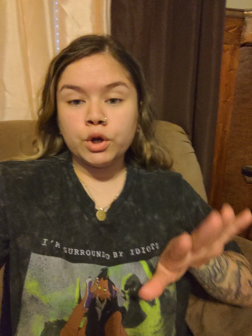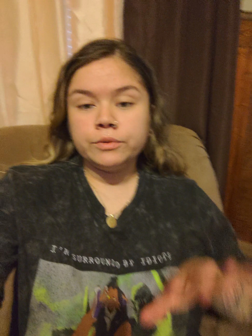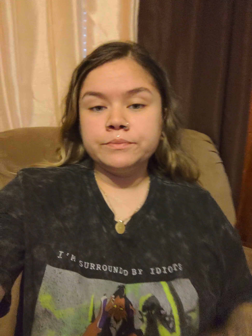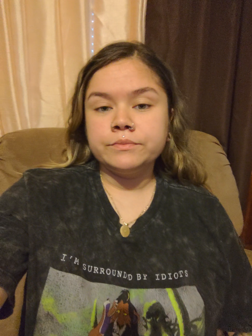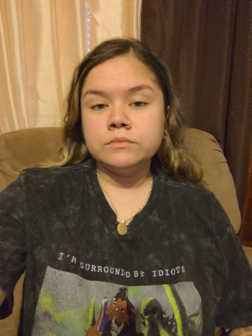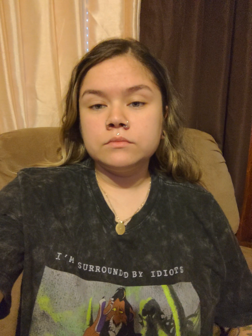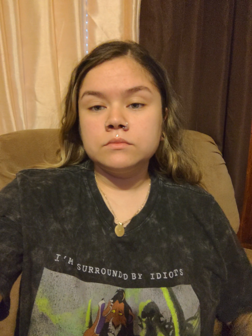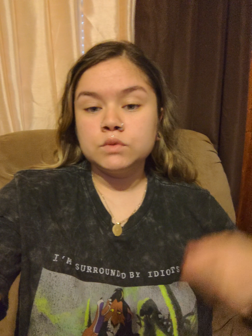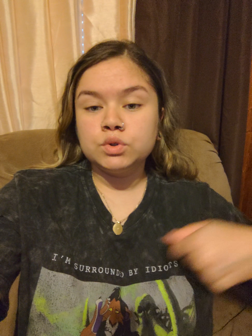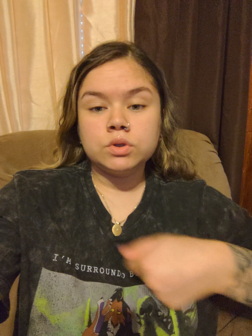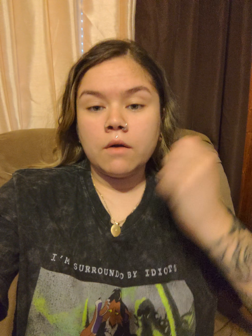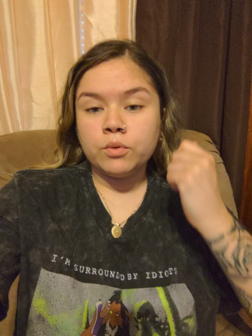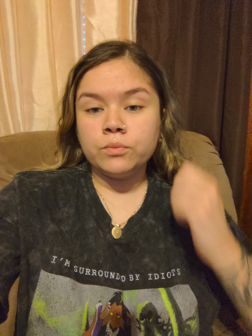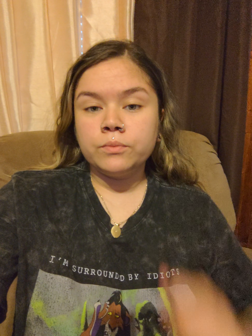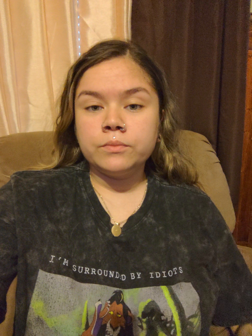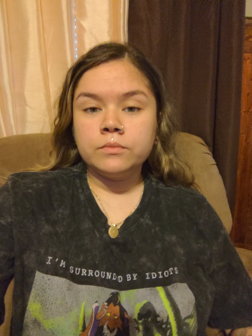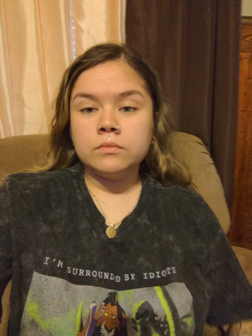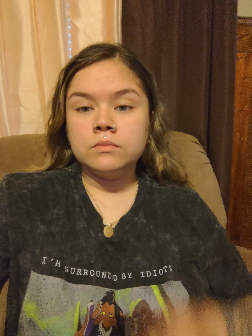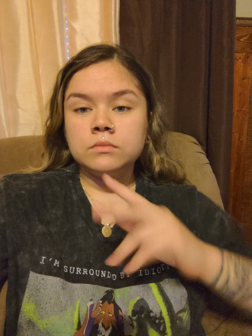shovel